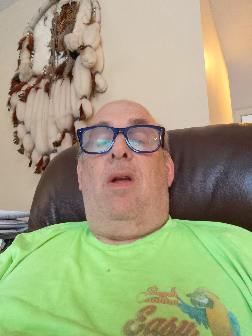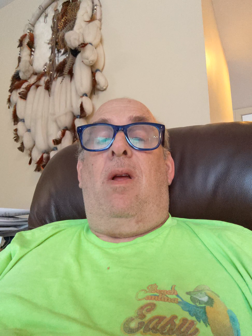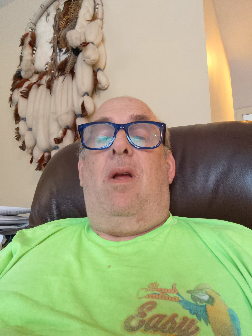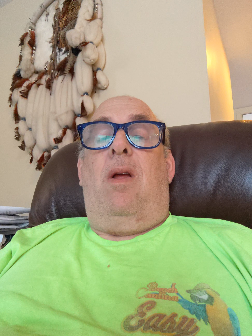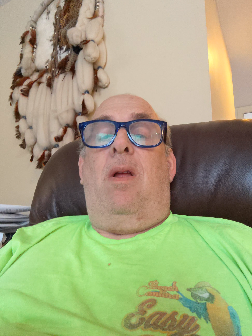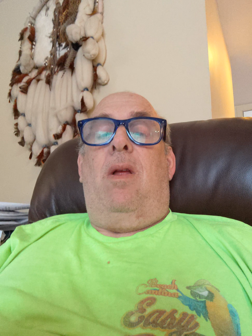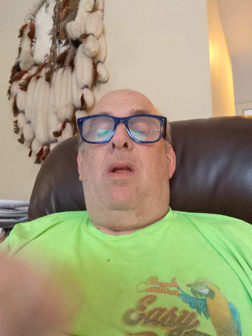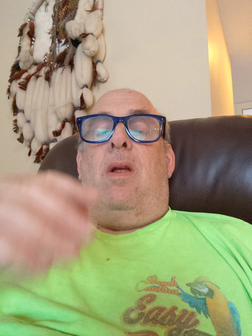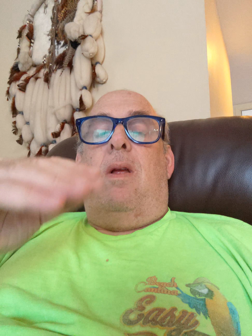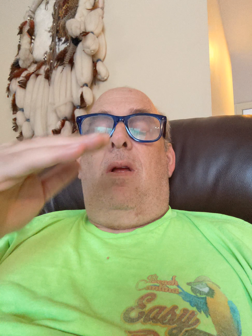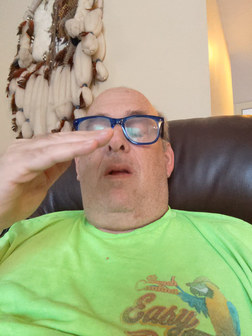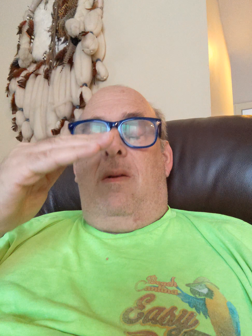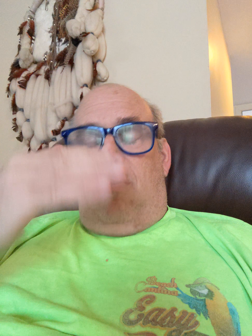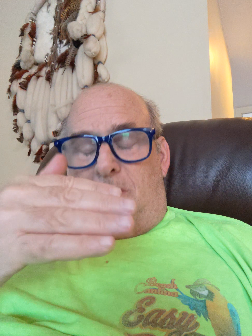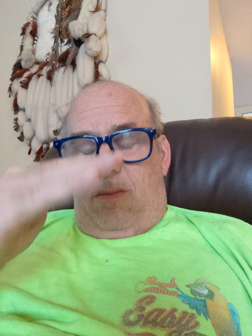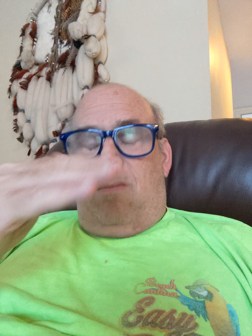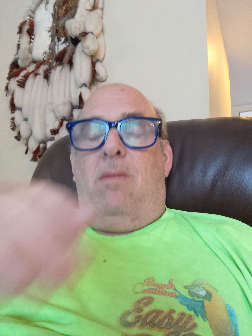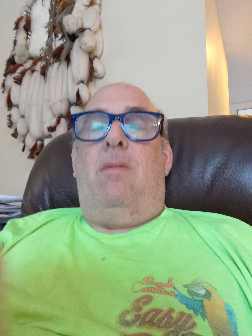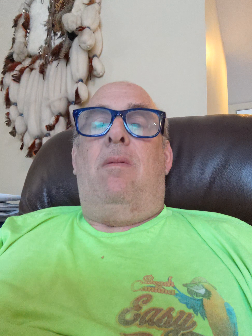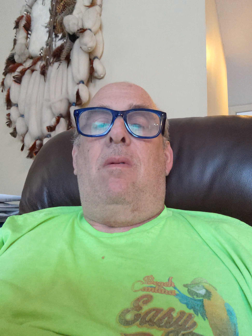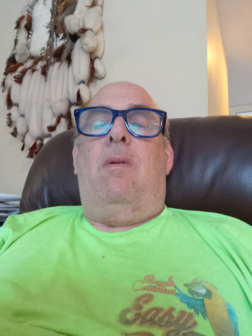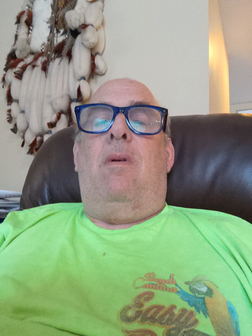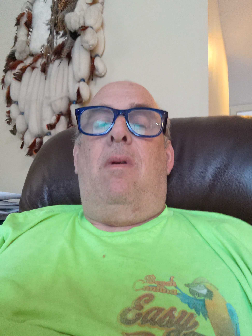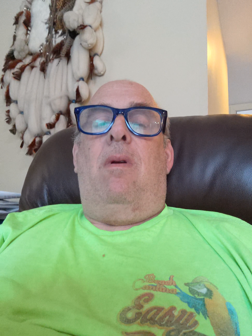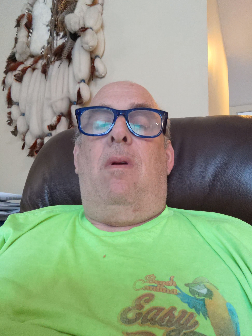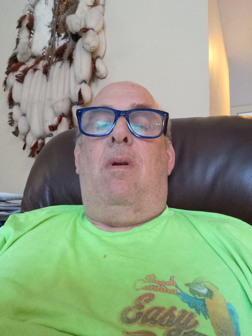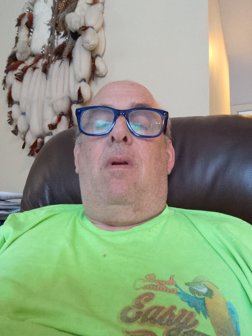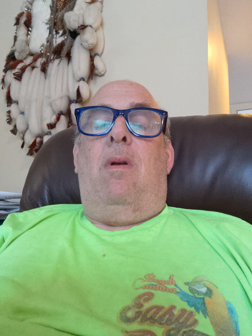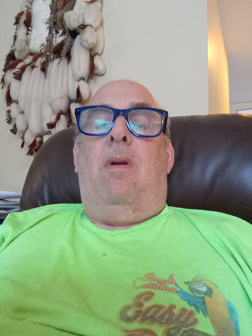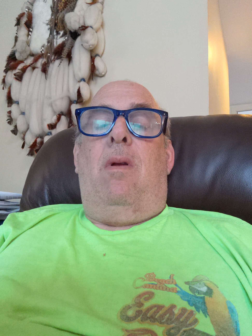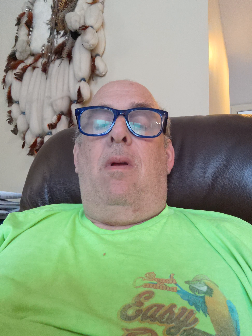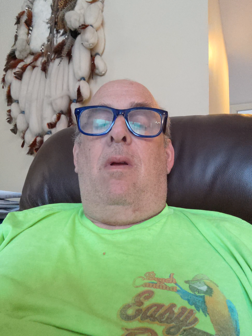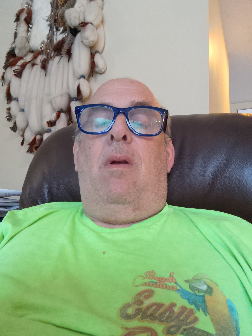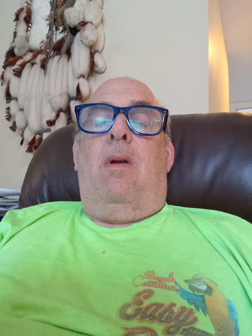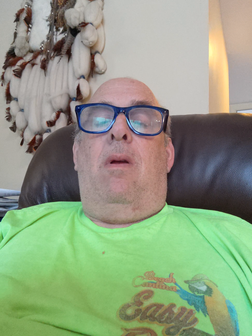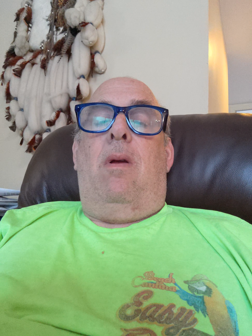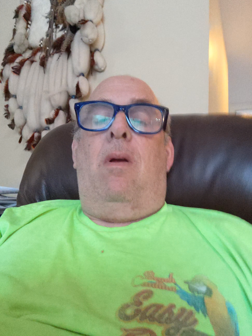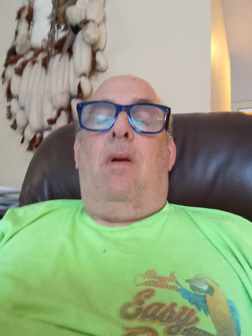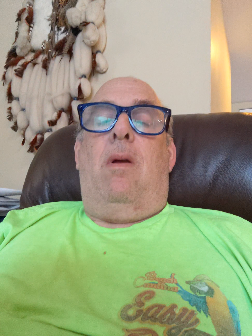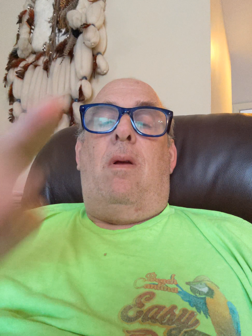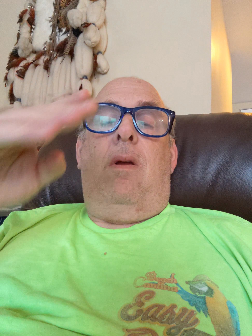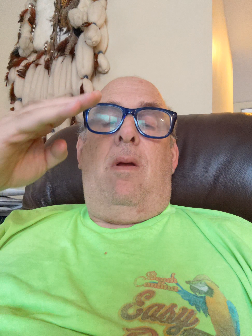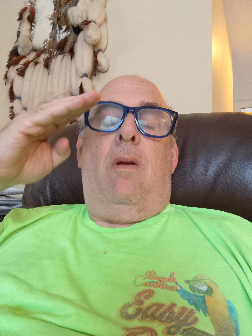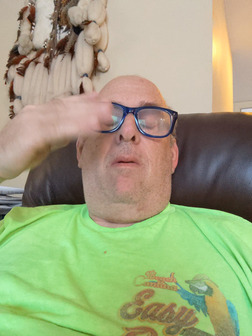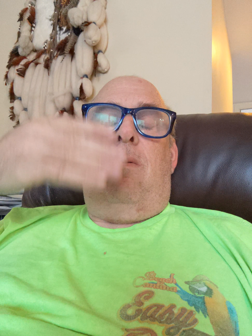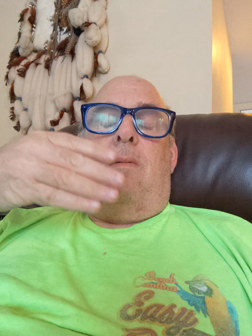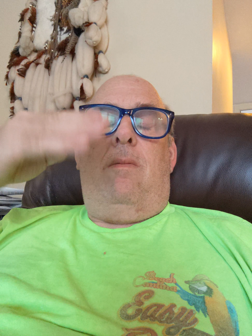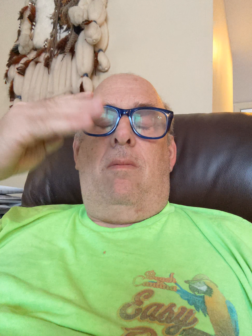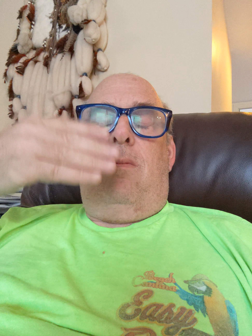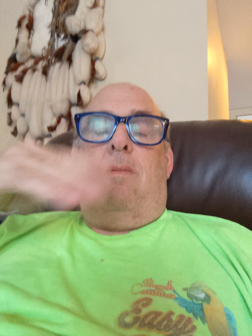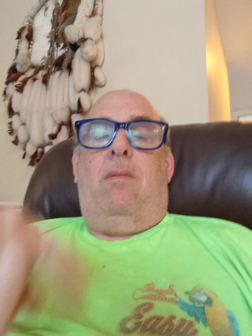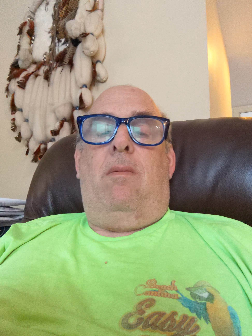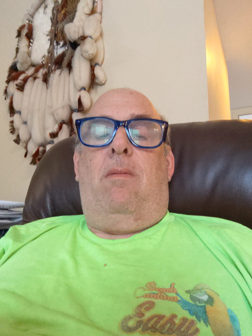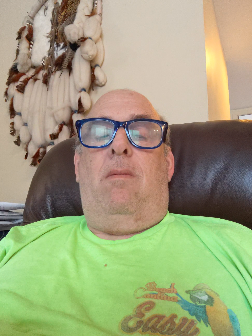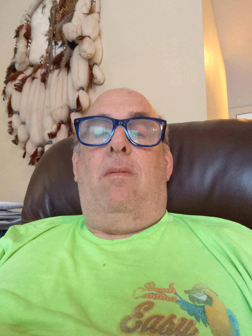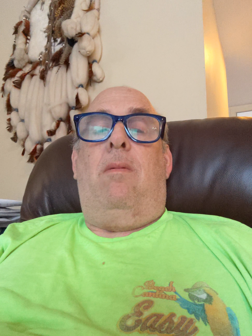sleepy